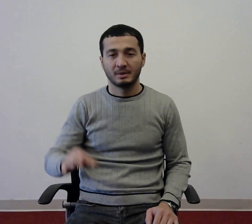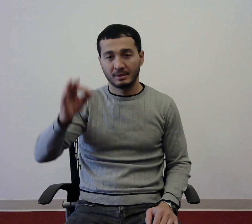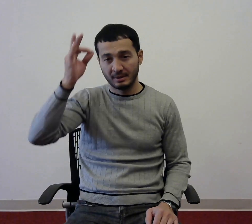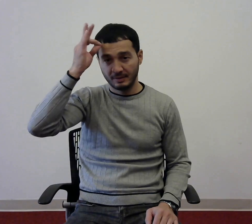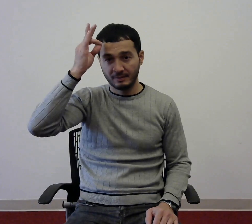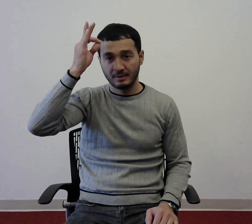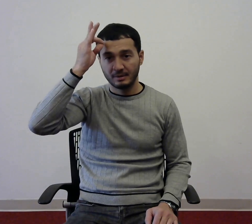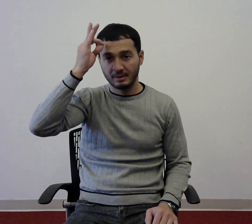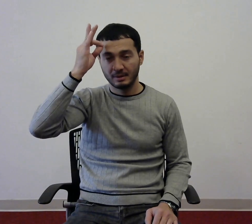xatırladım